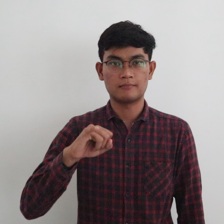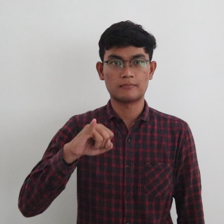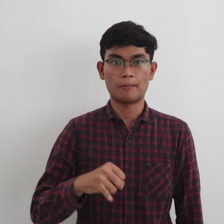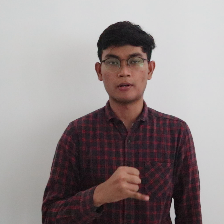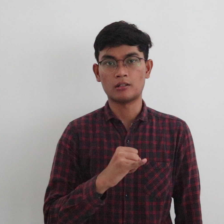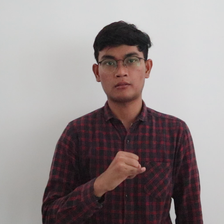J